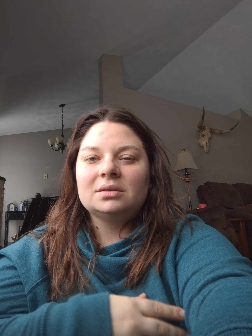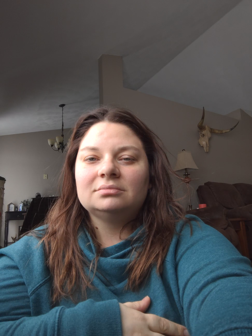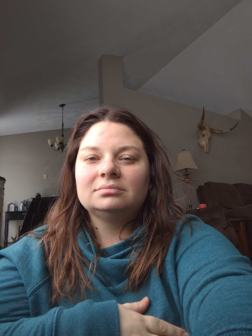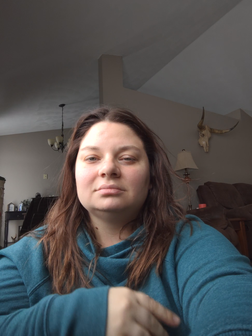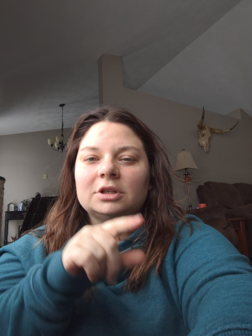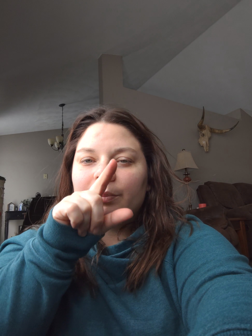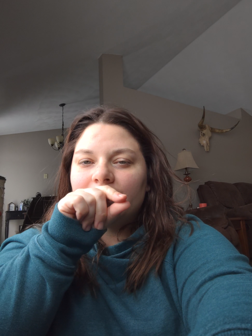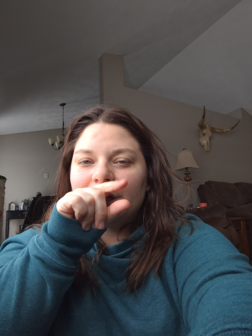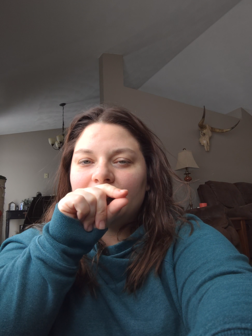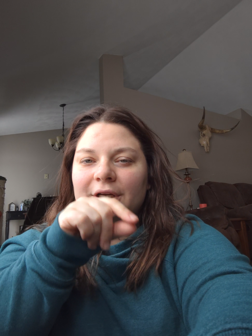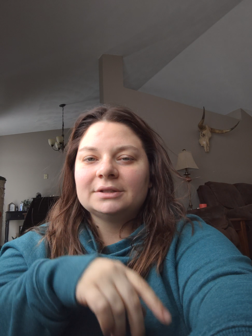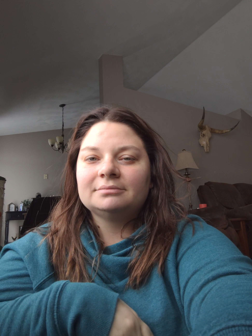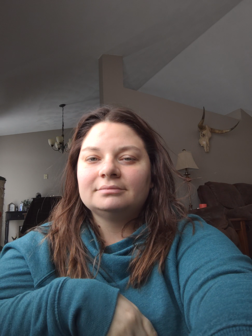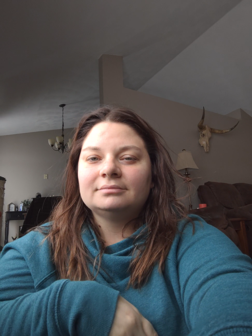bird